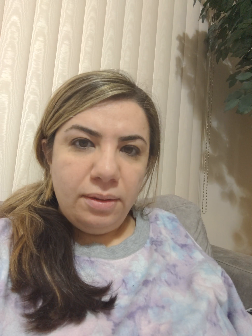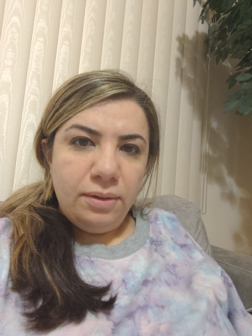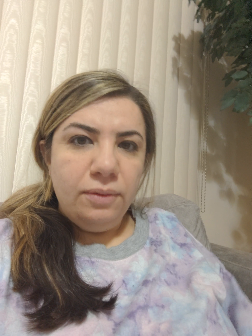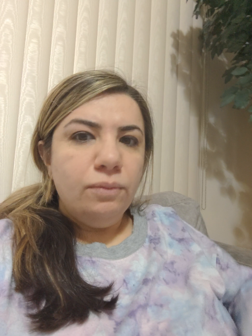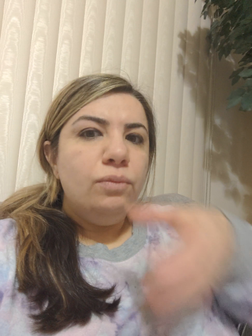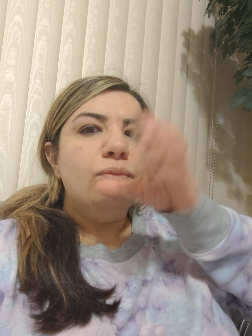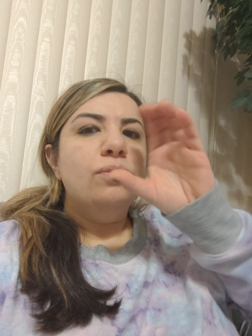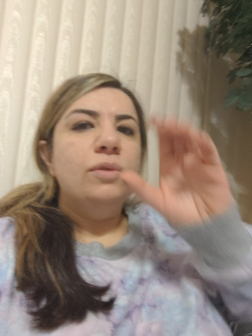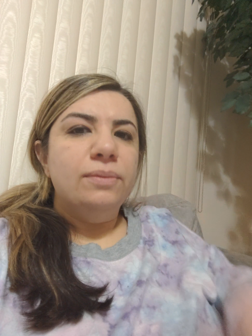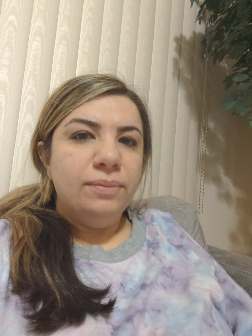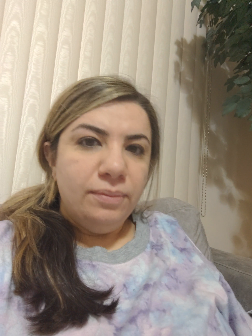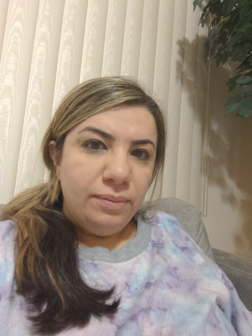drink